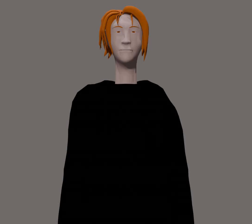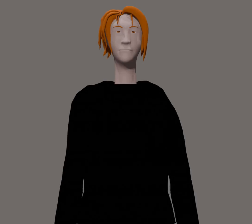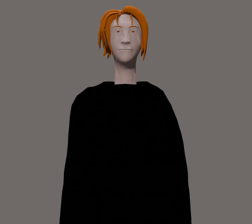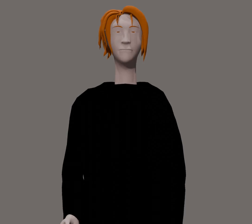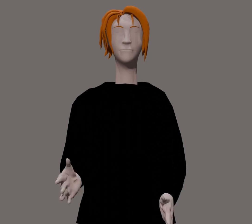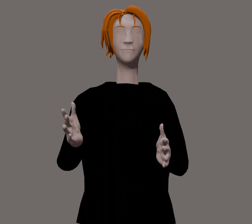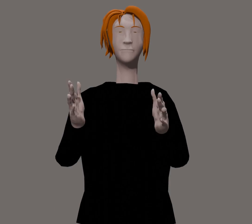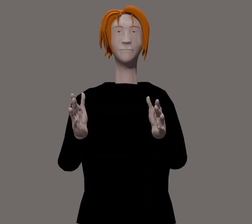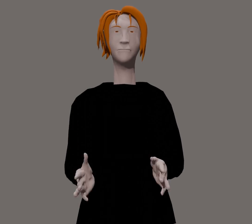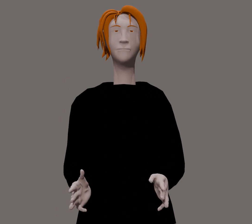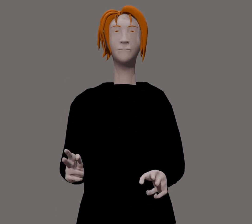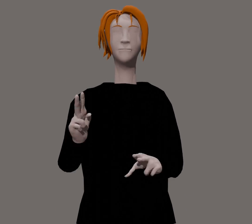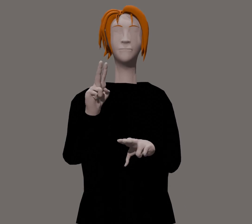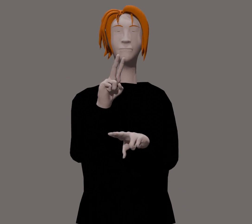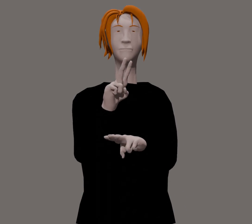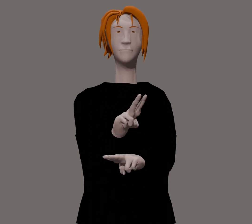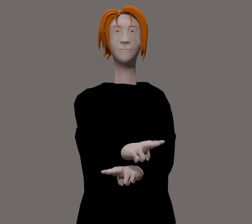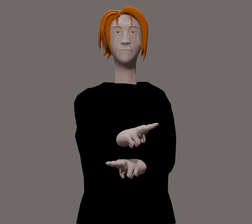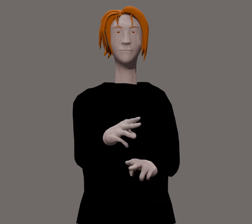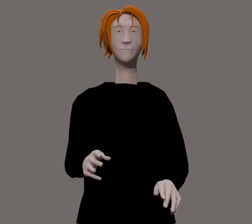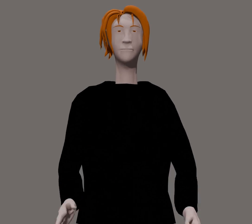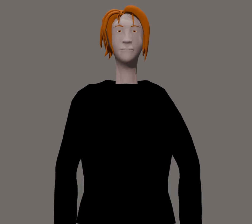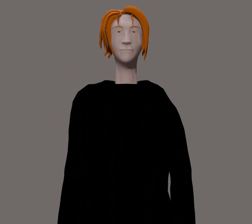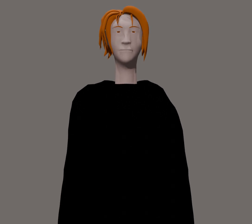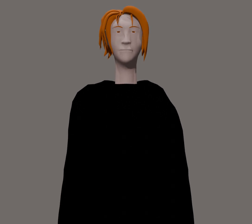Caregiver